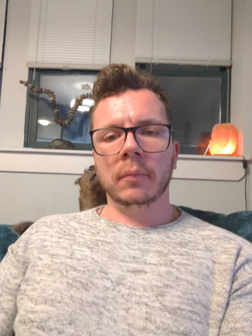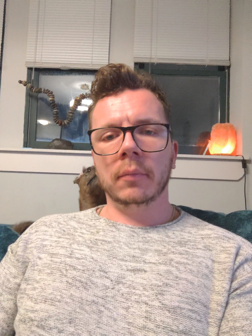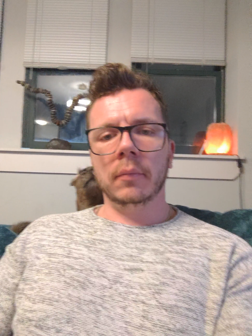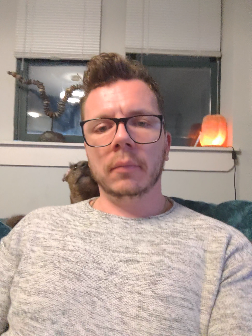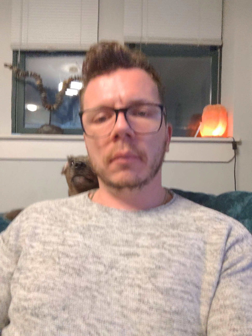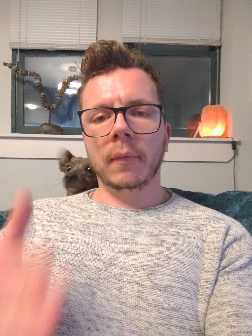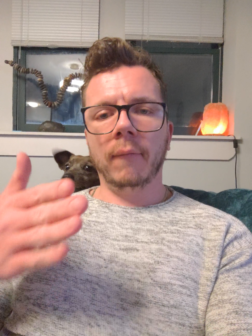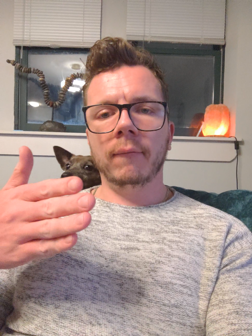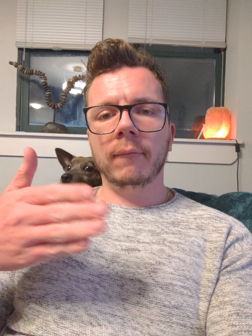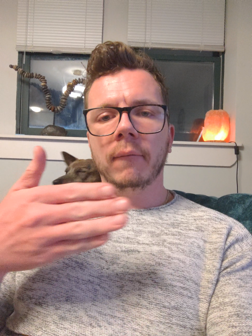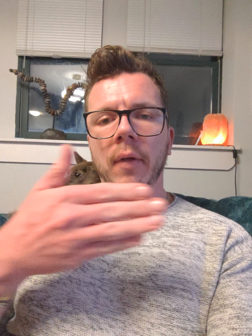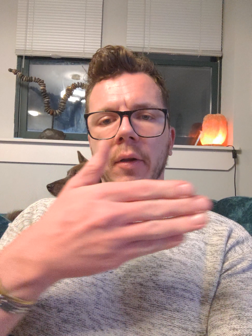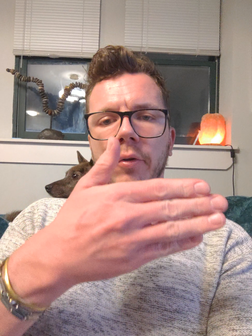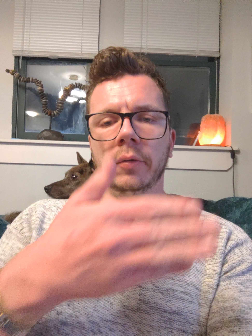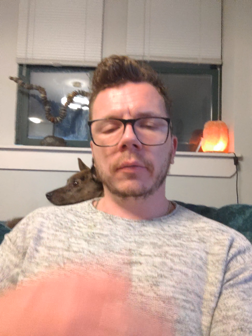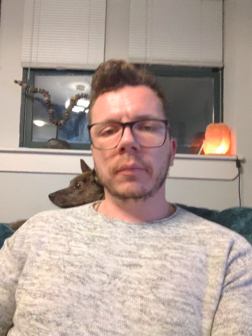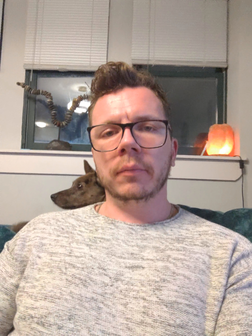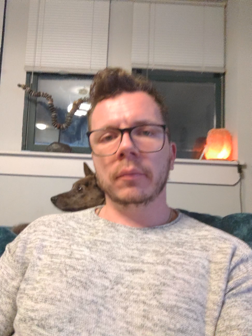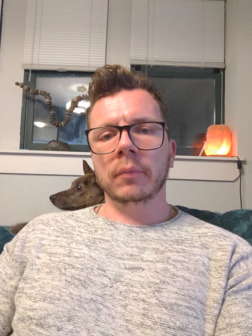fish